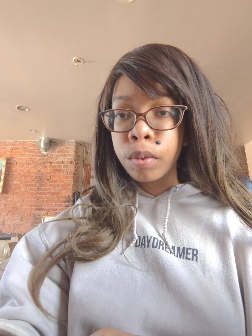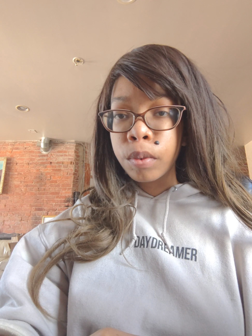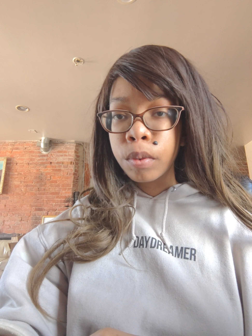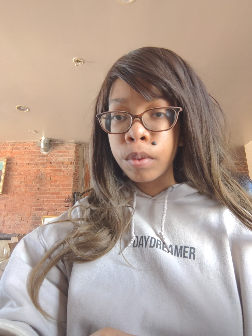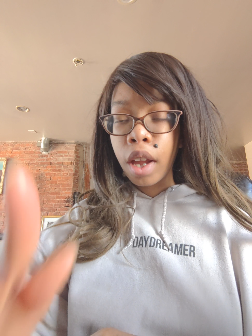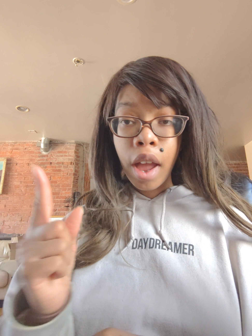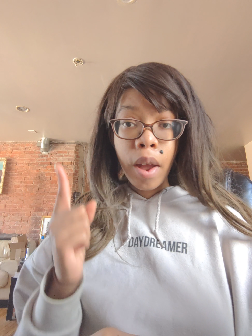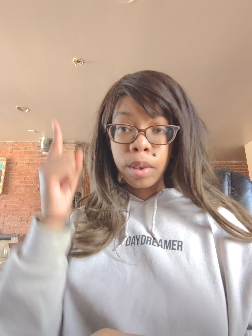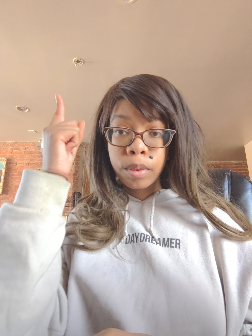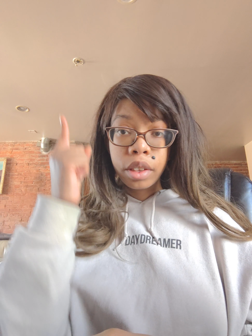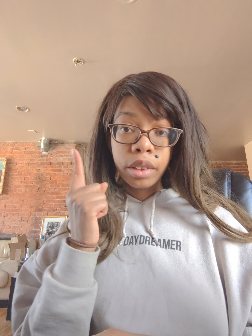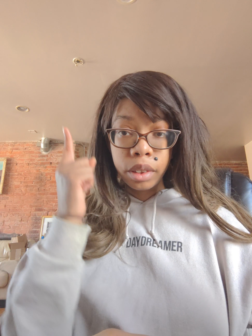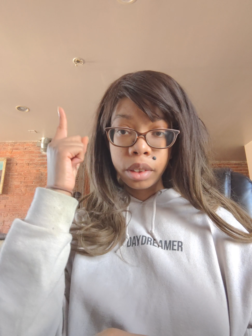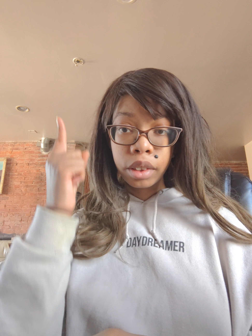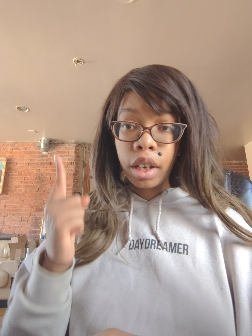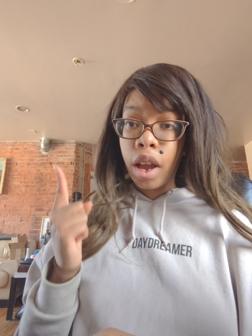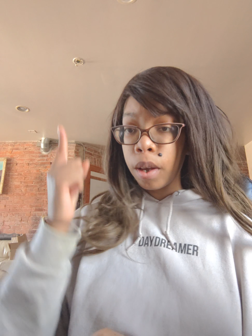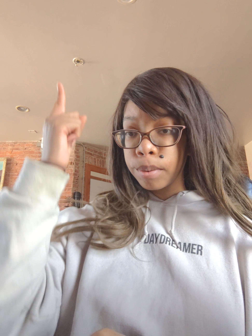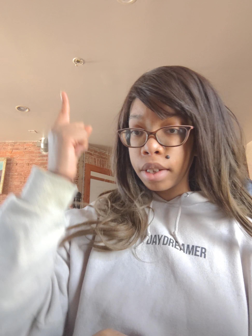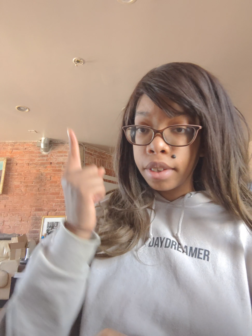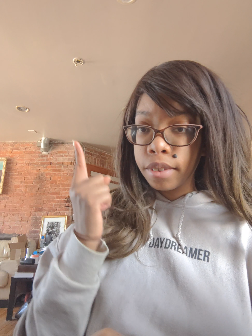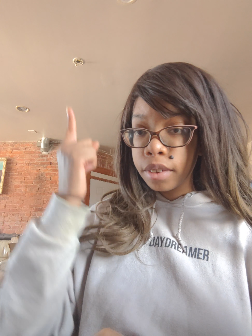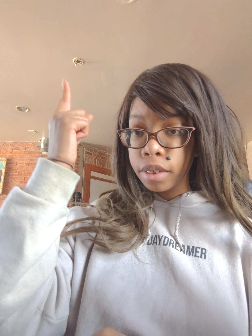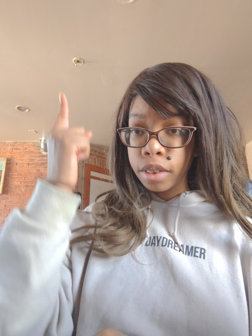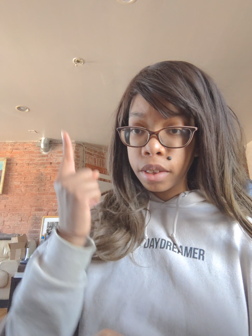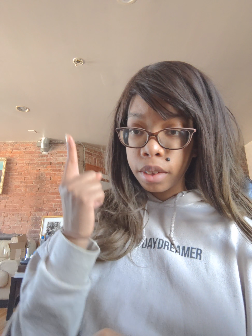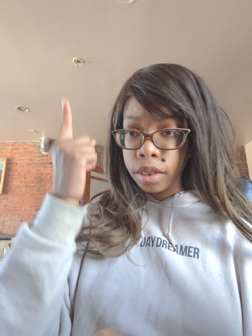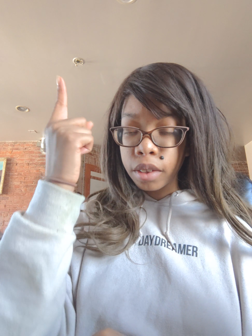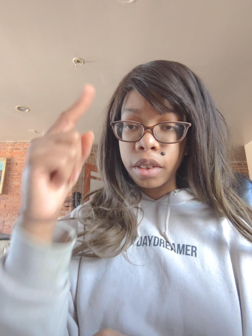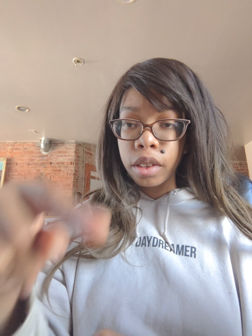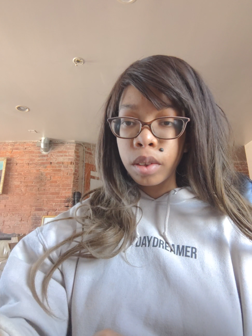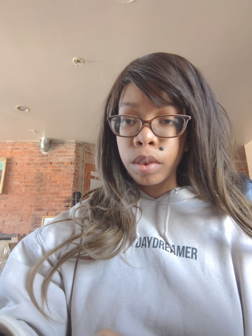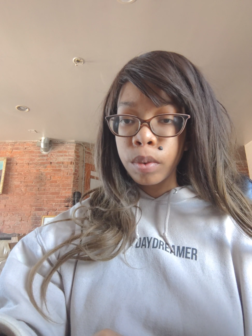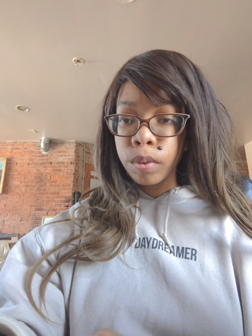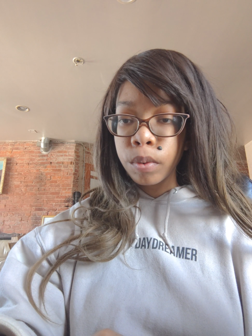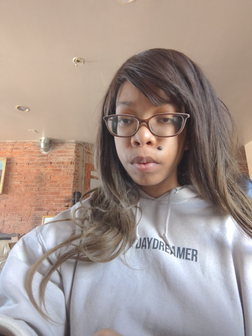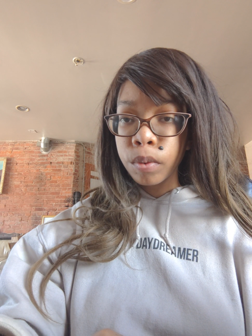up